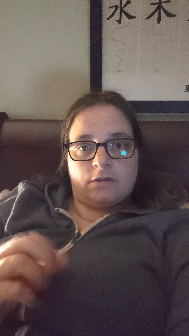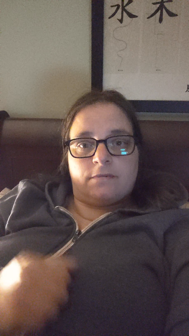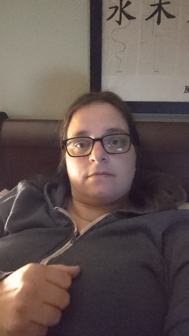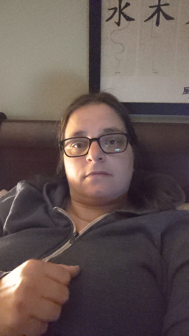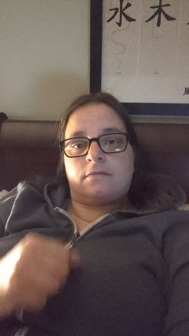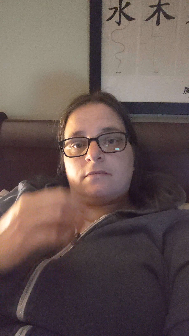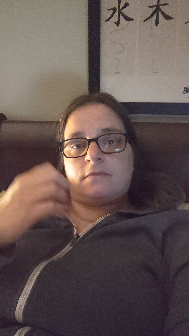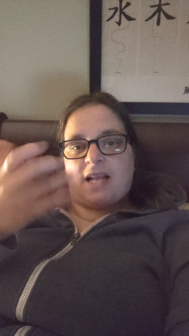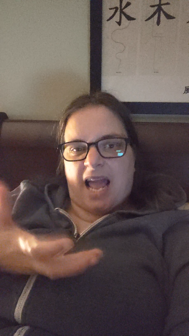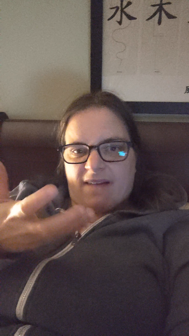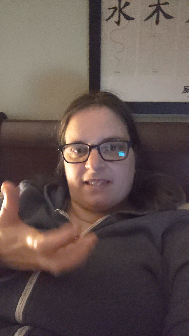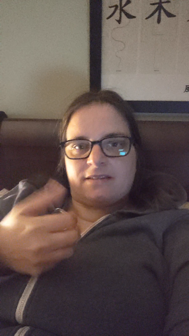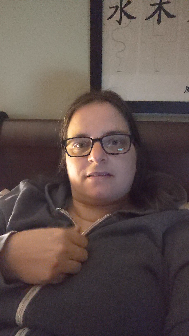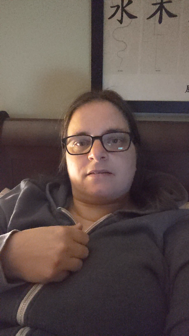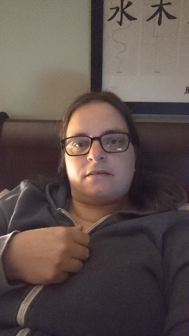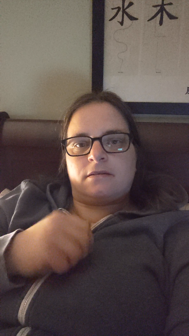heavy